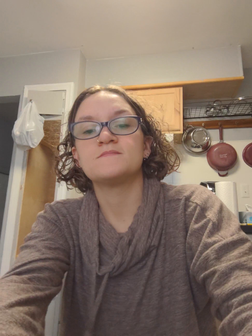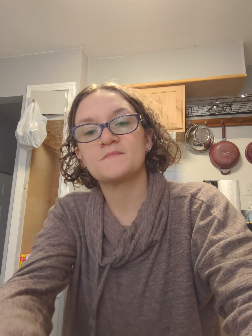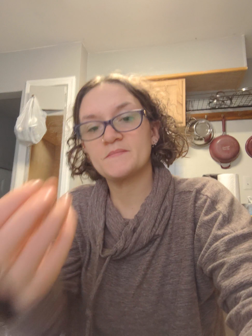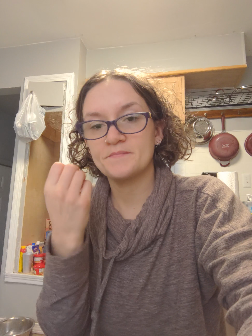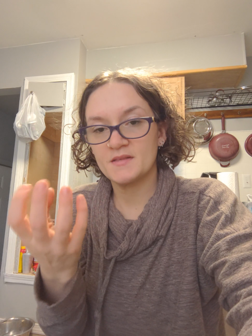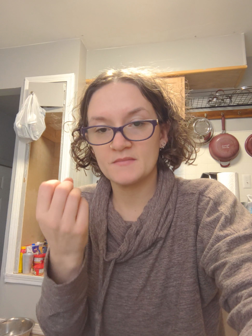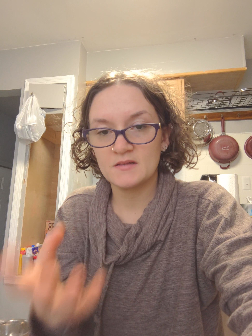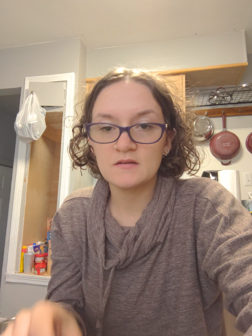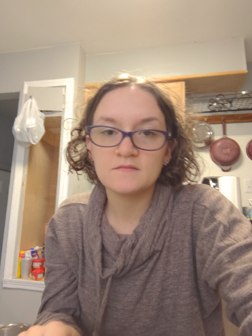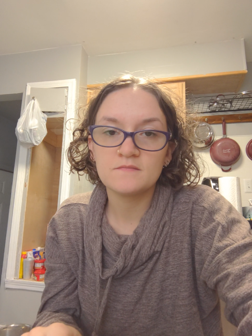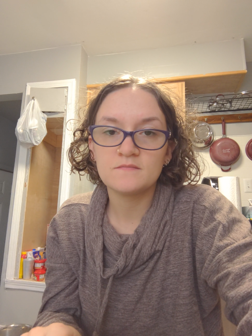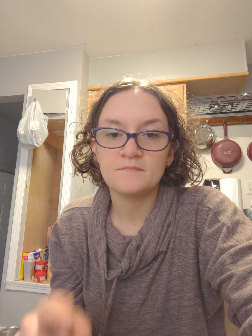many